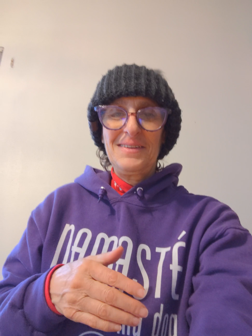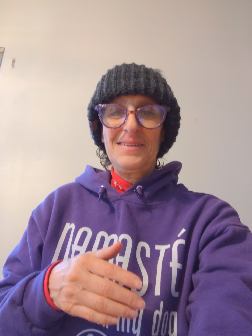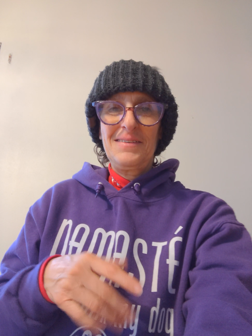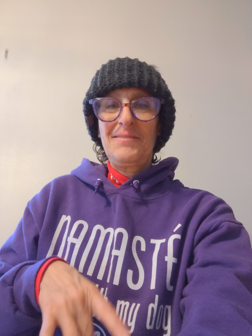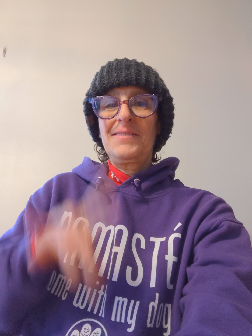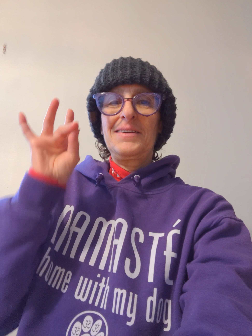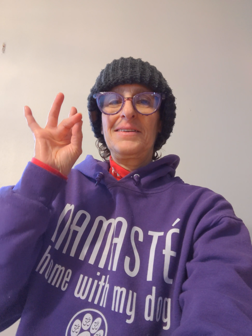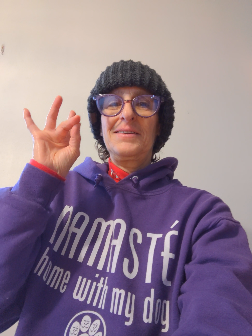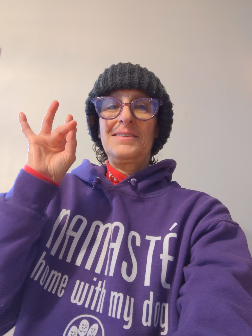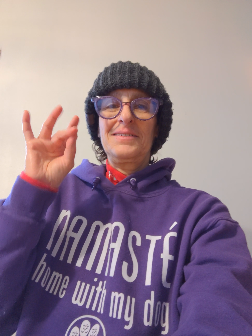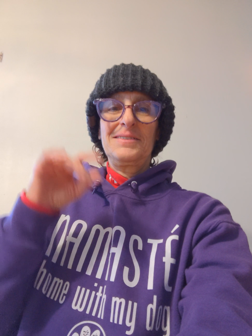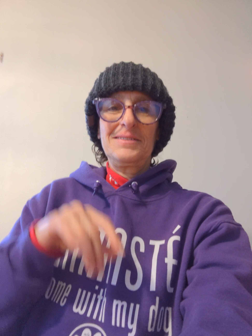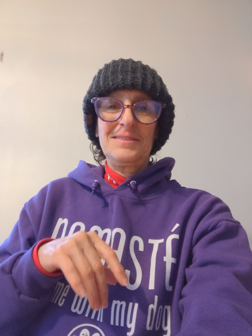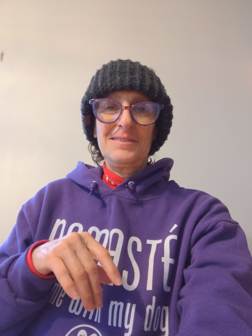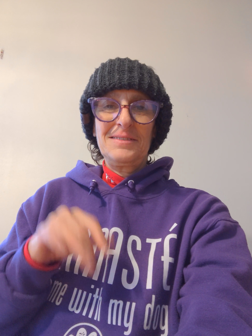find